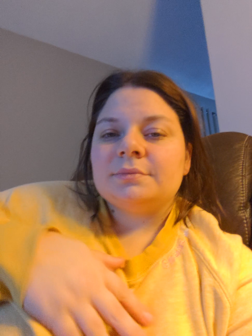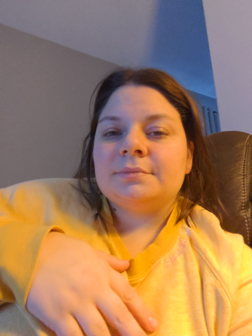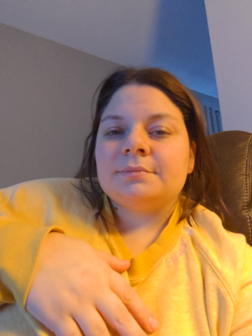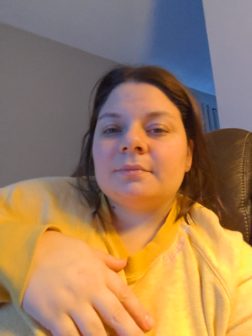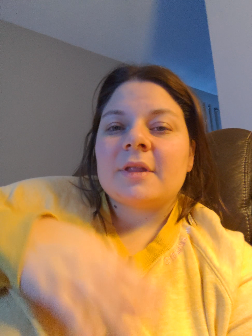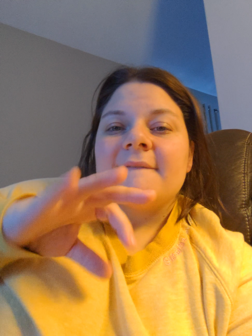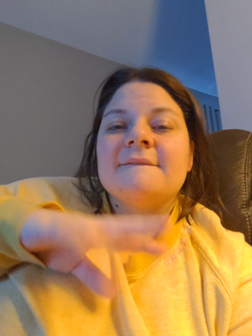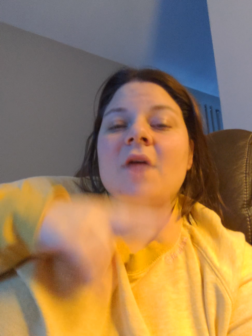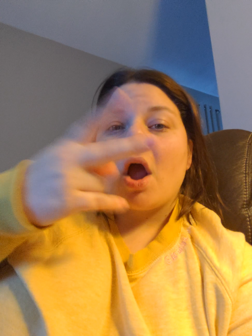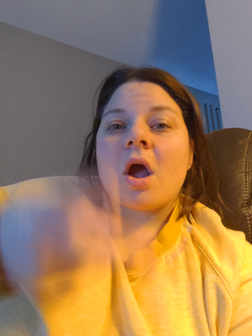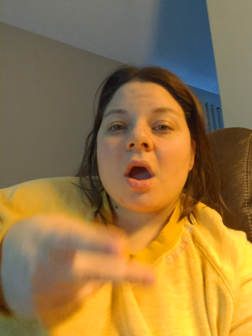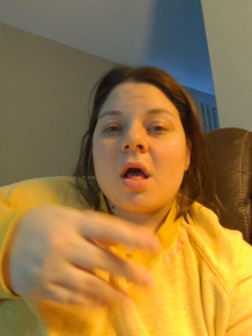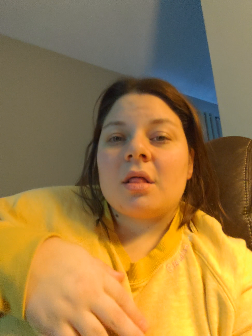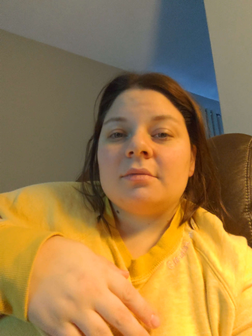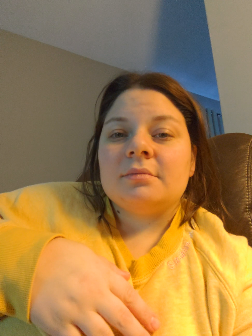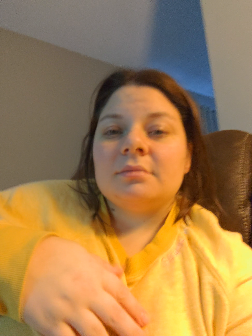fall